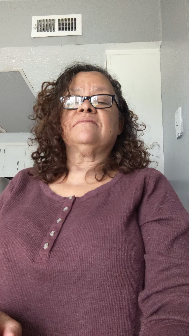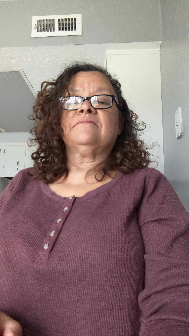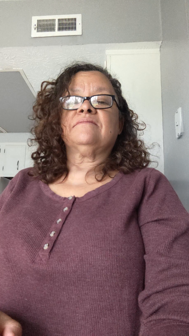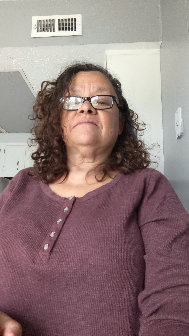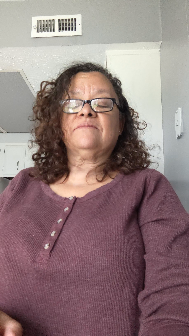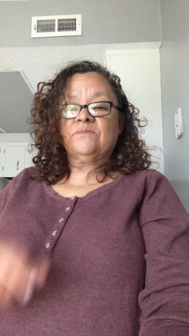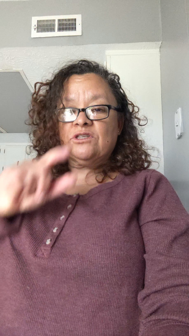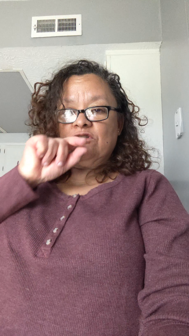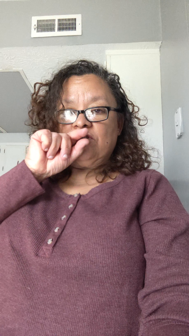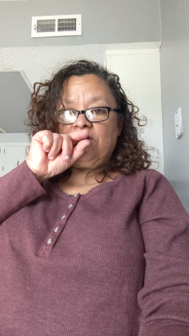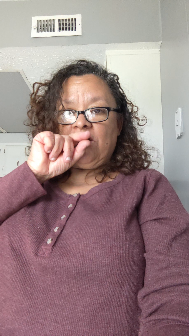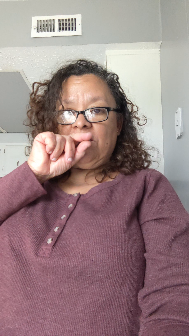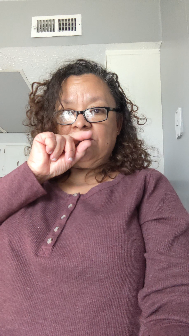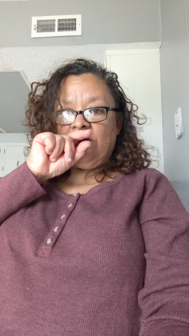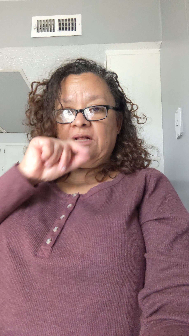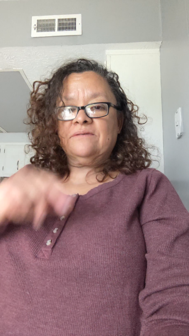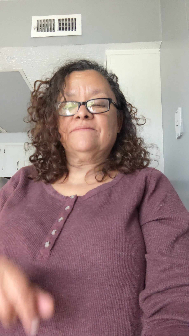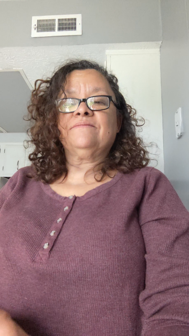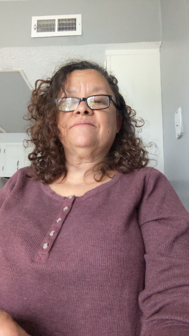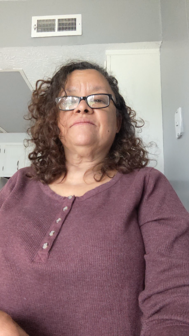chicken